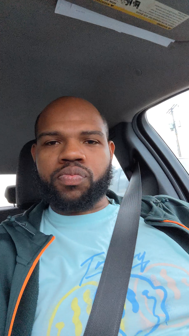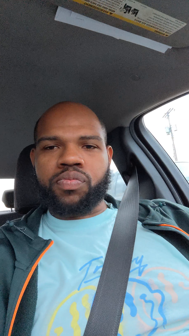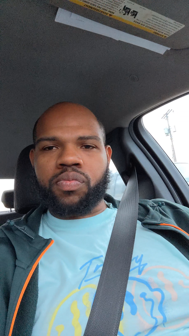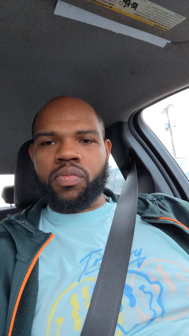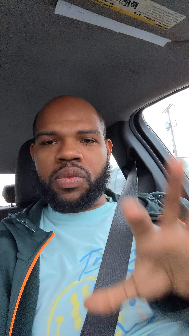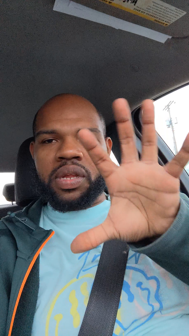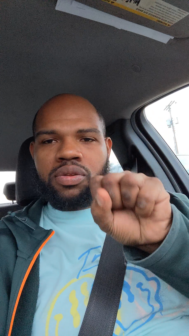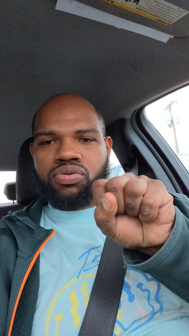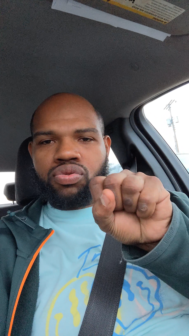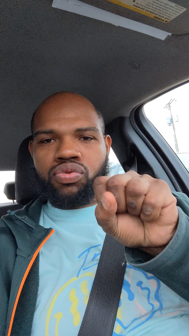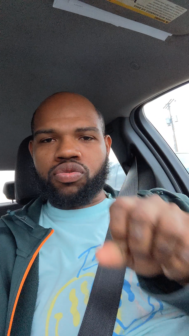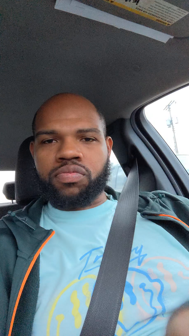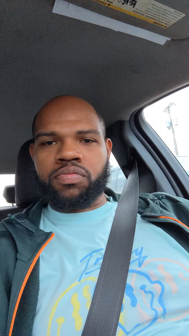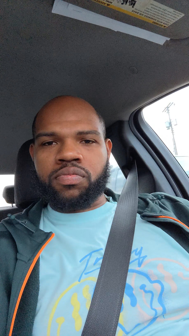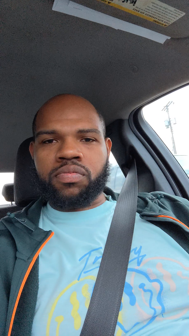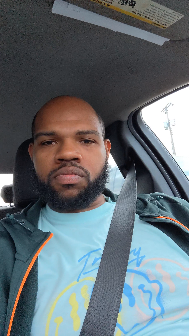catch